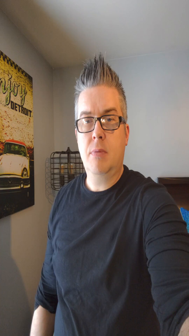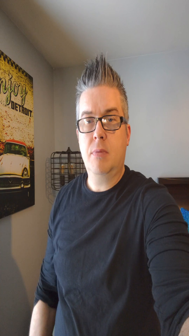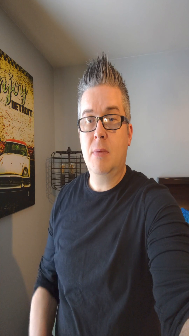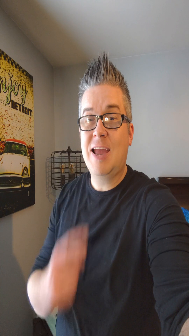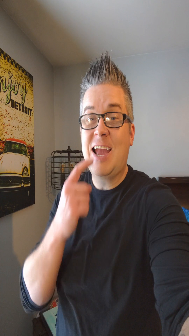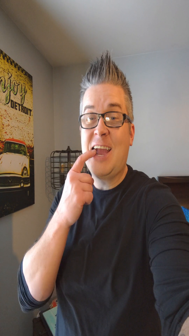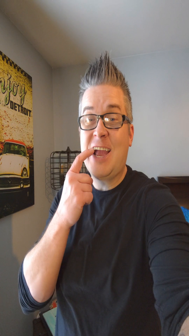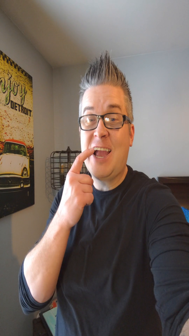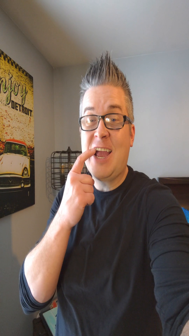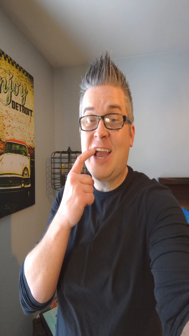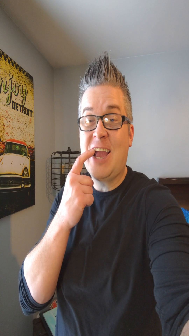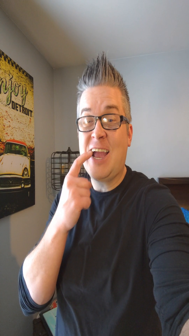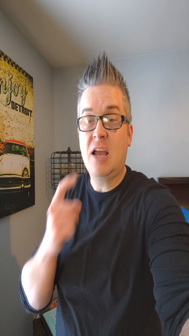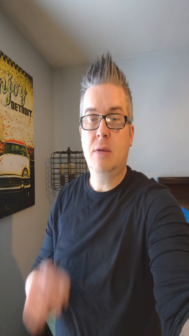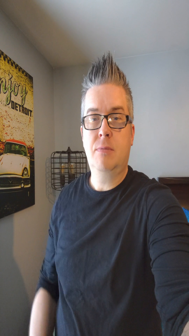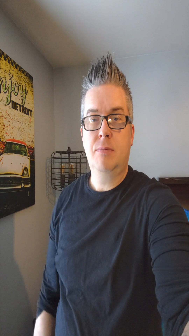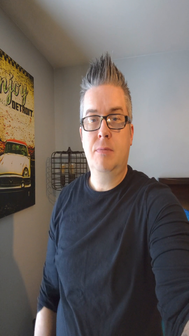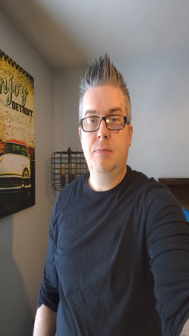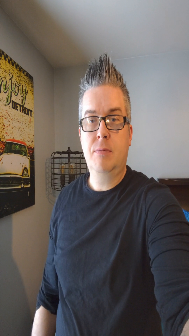tooth